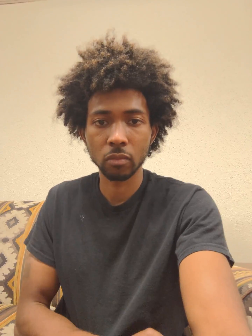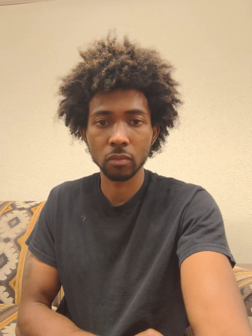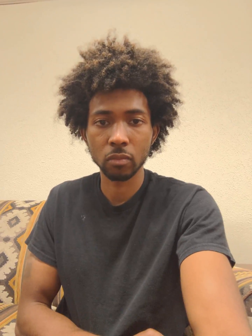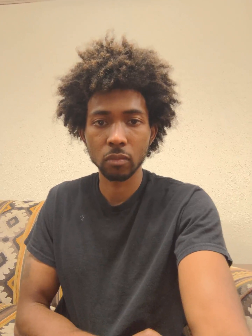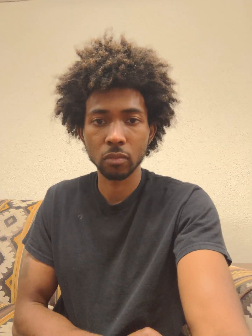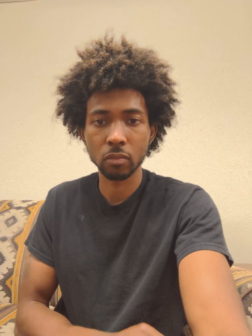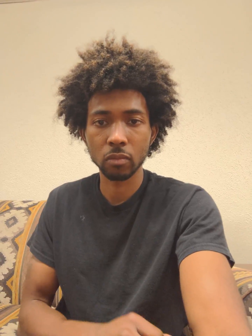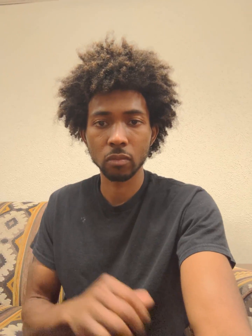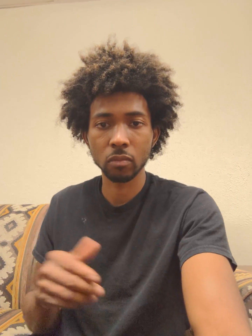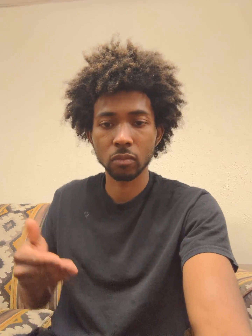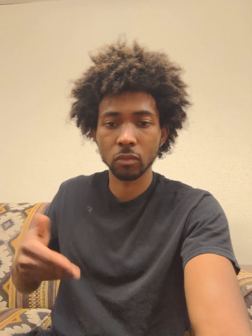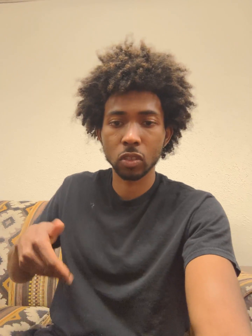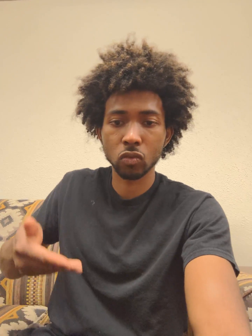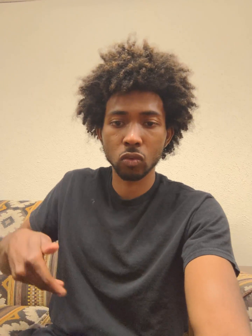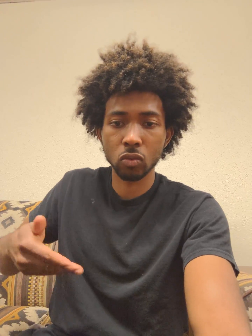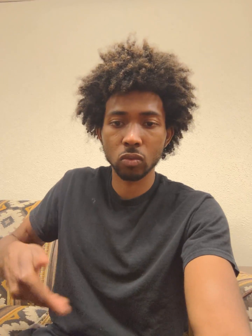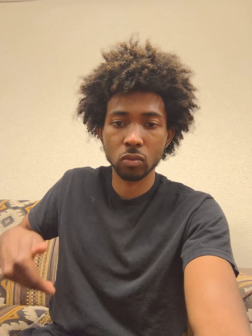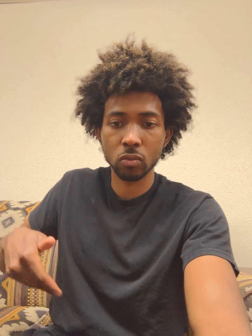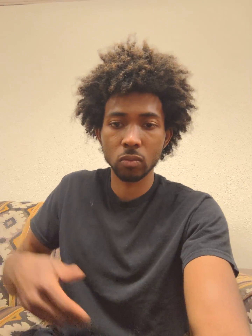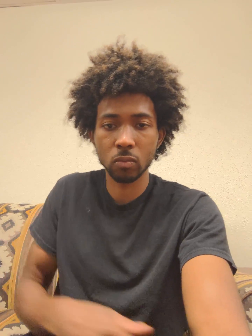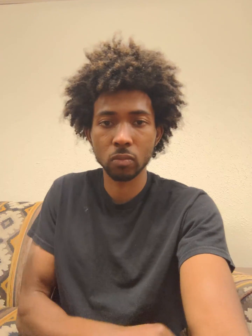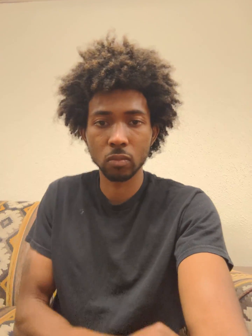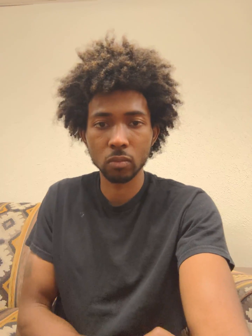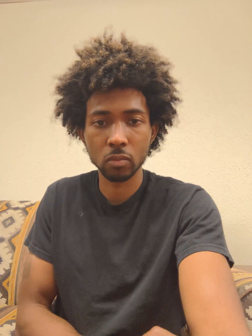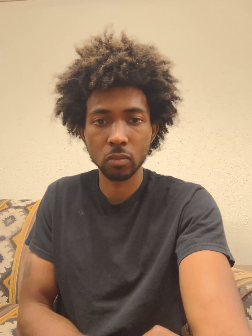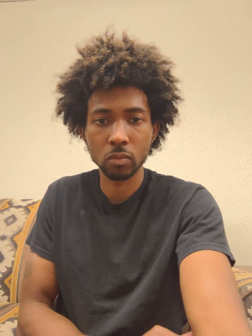shorts